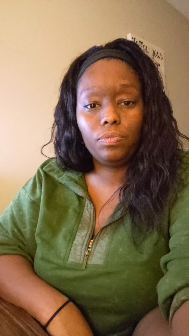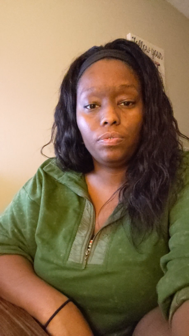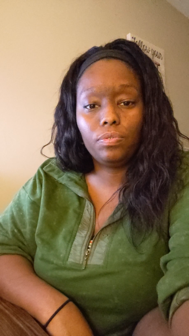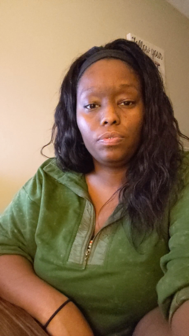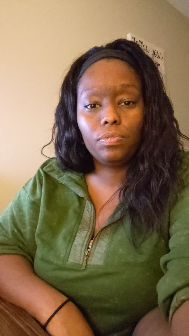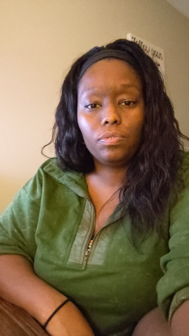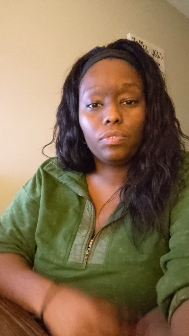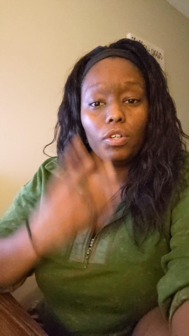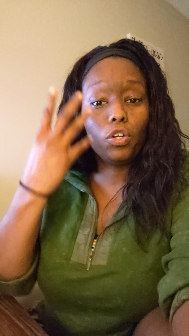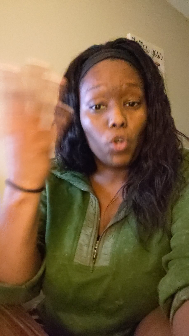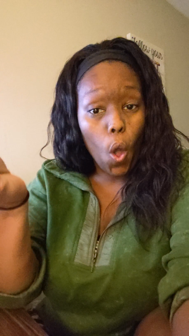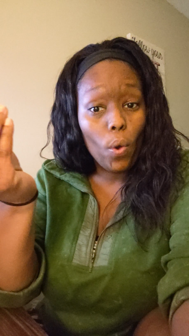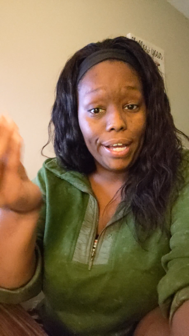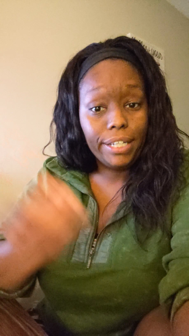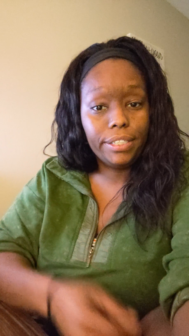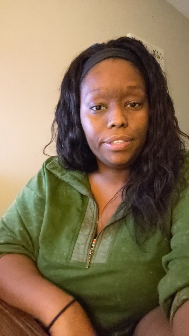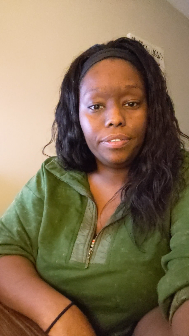going to